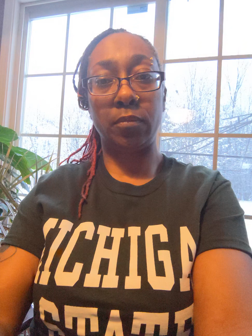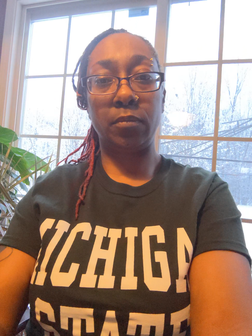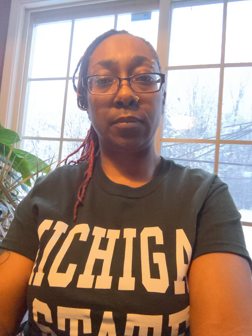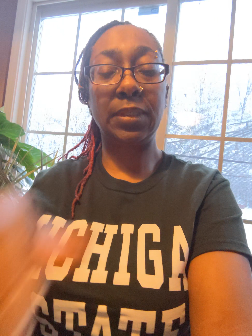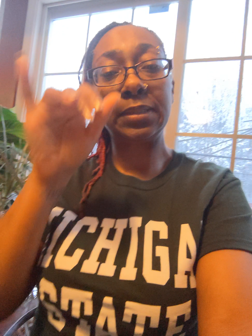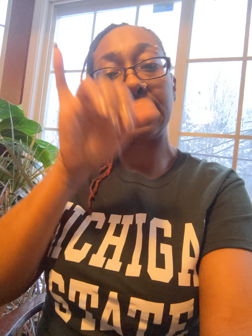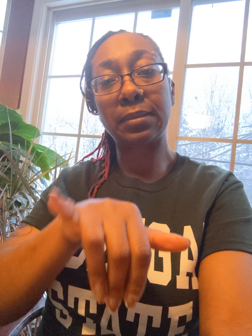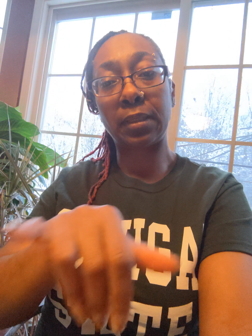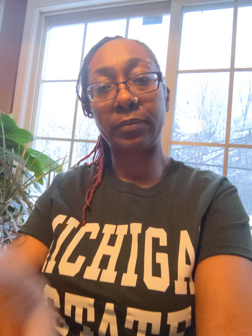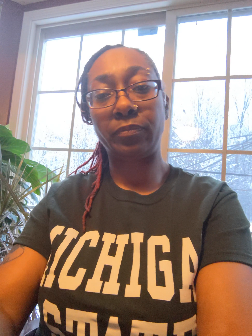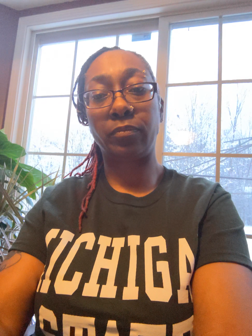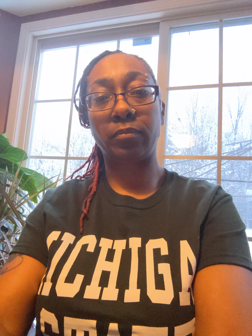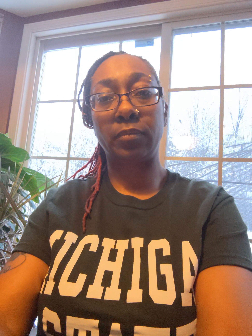stay